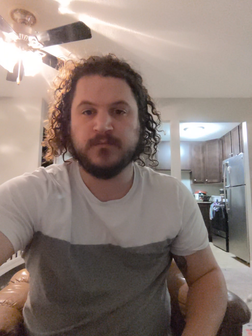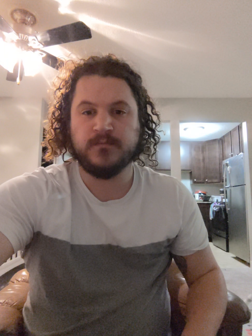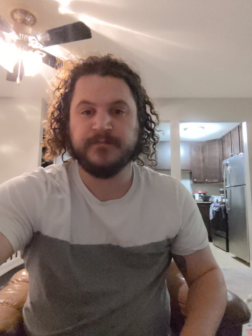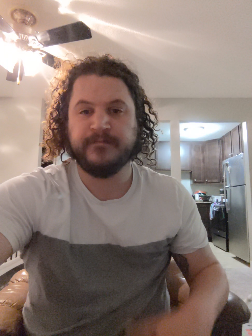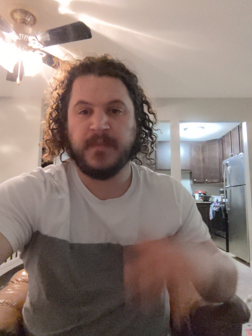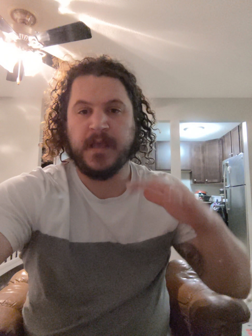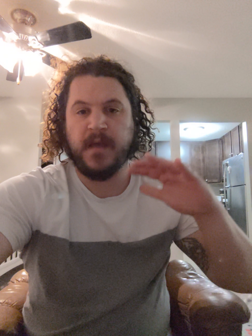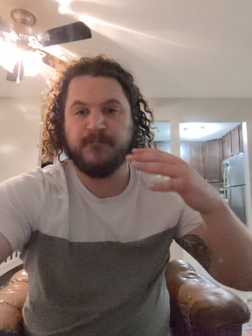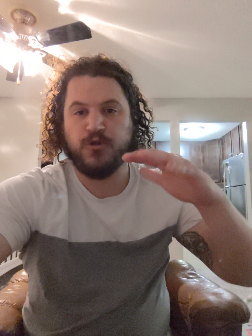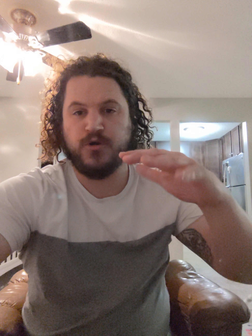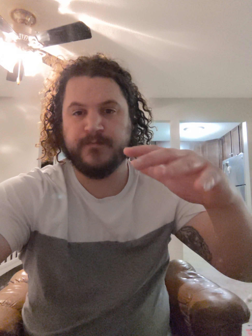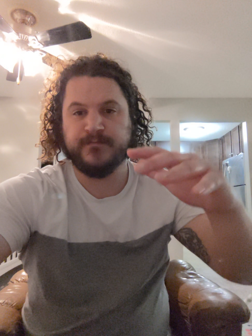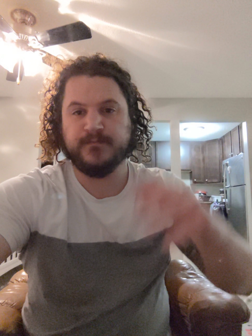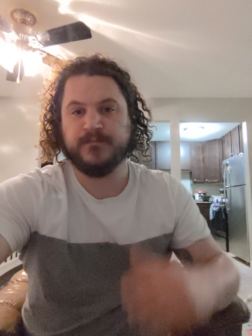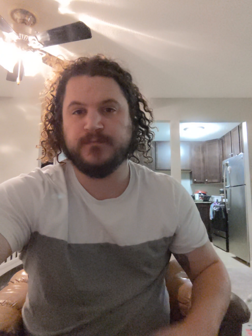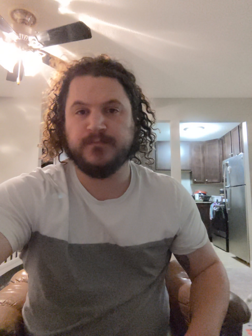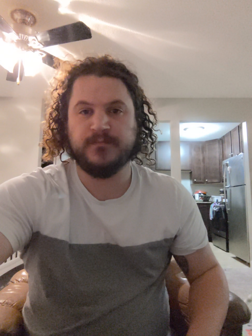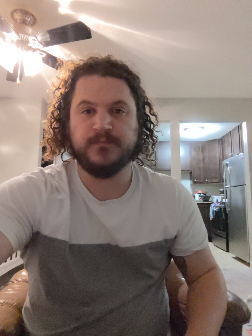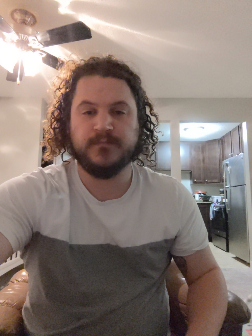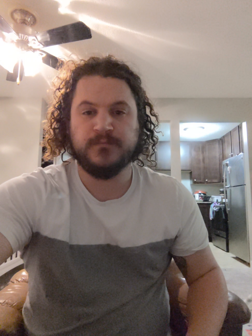helicopter